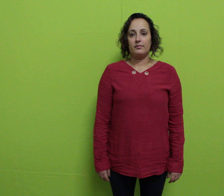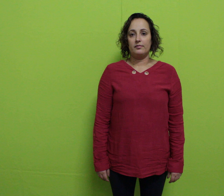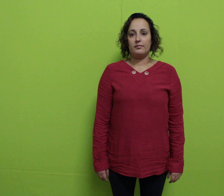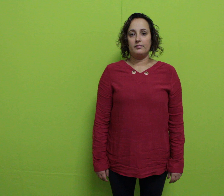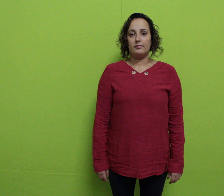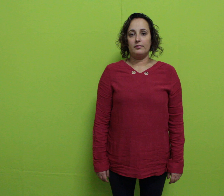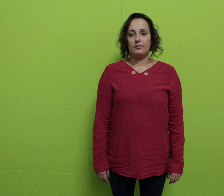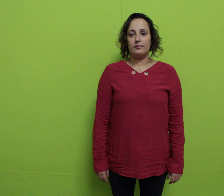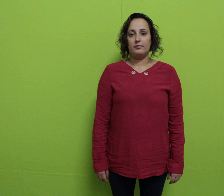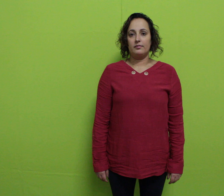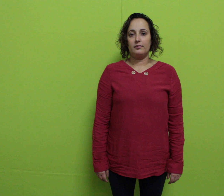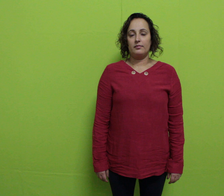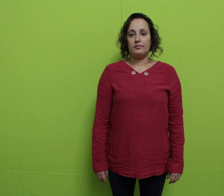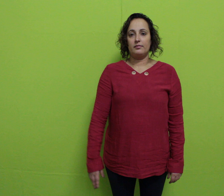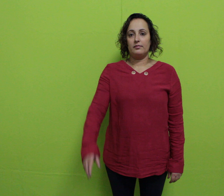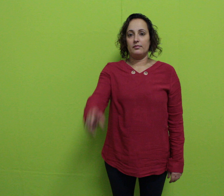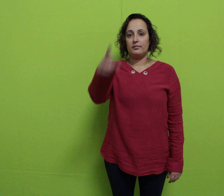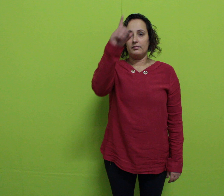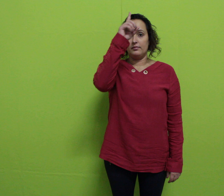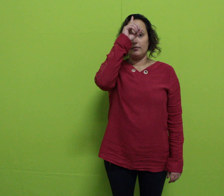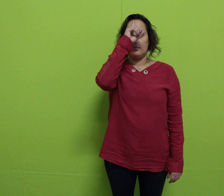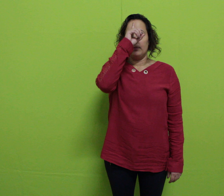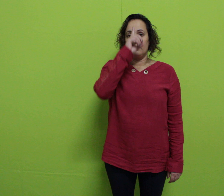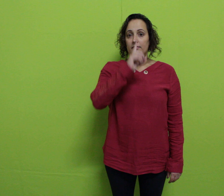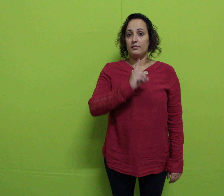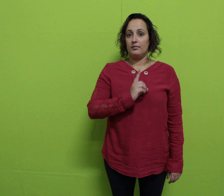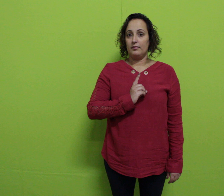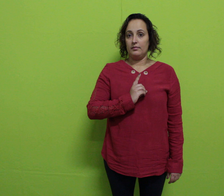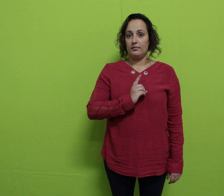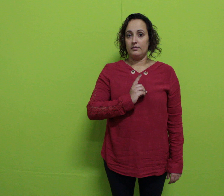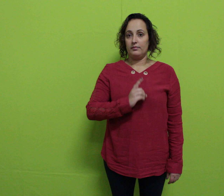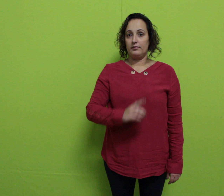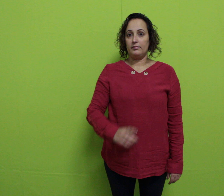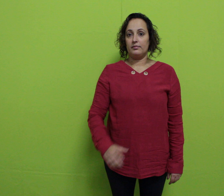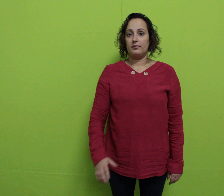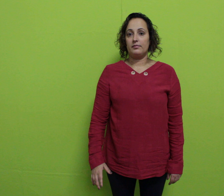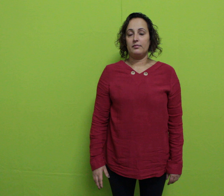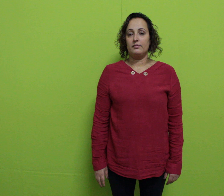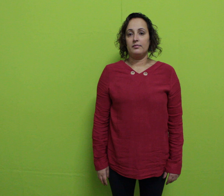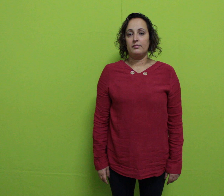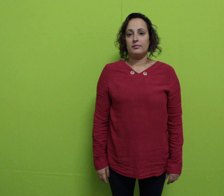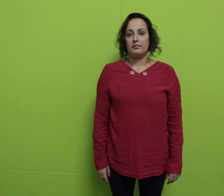amarelo